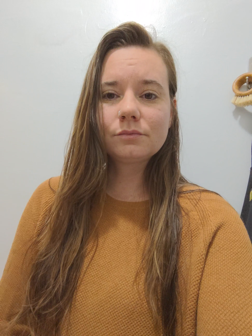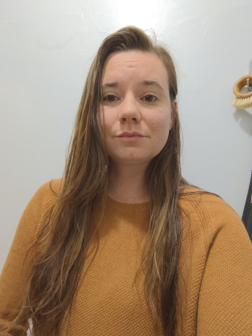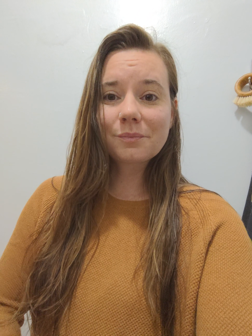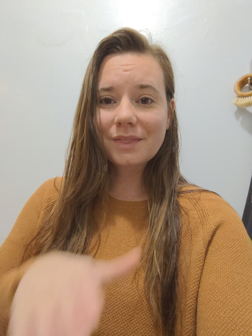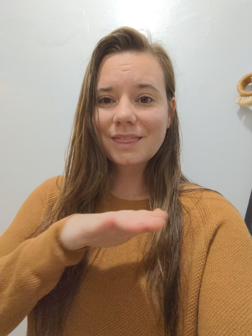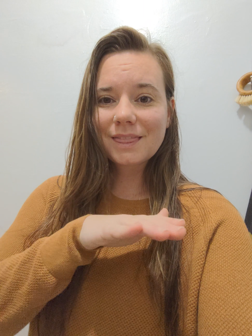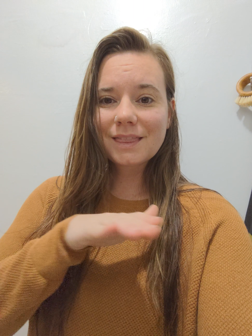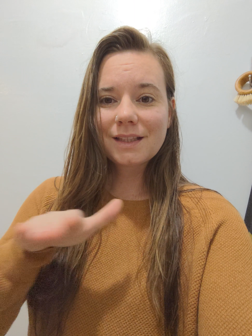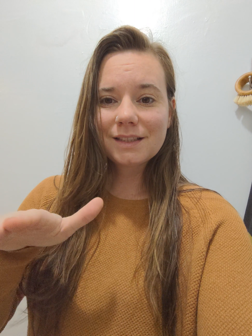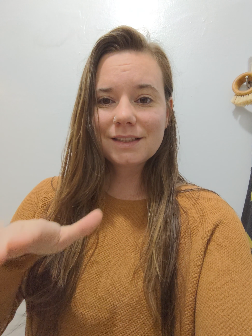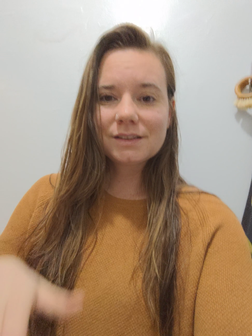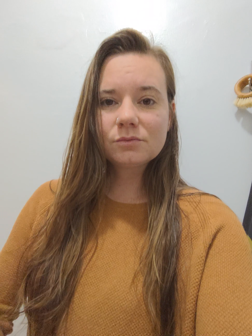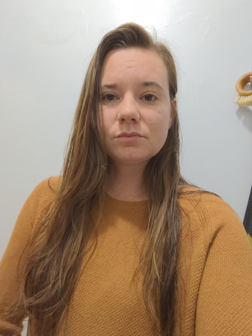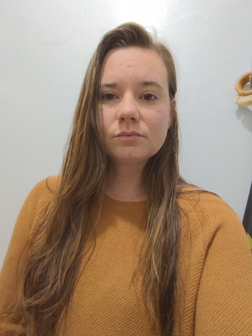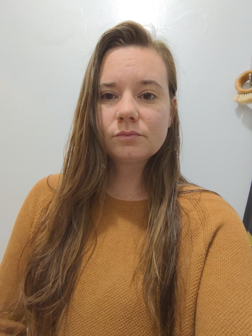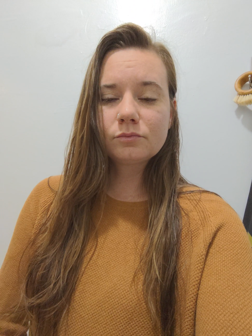clean